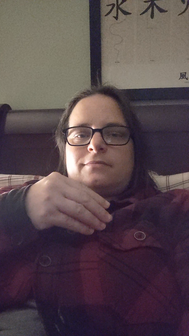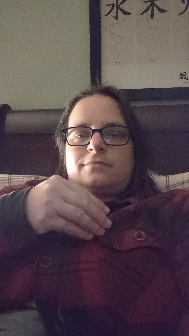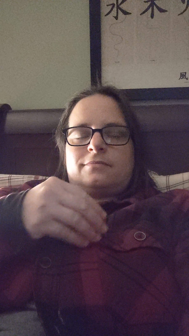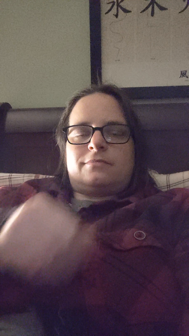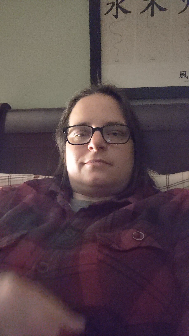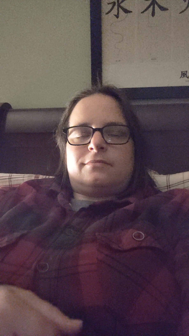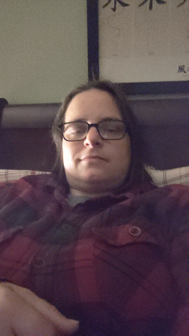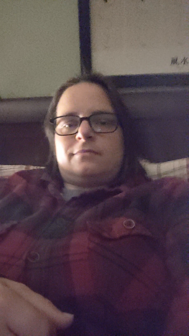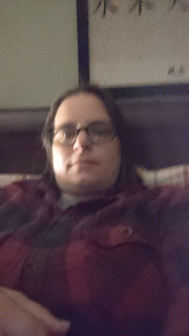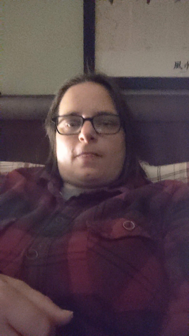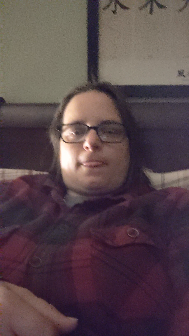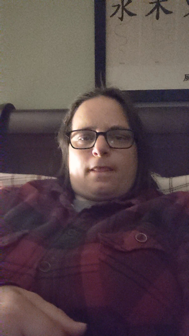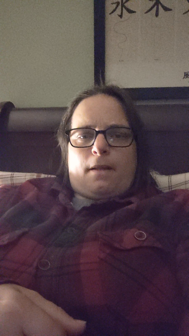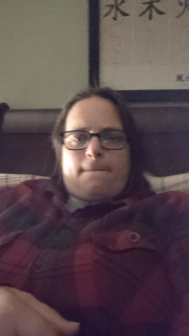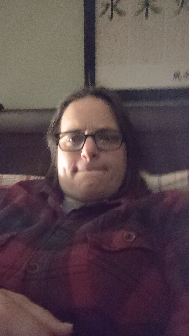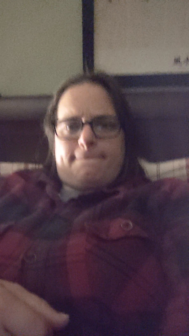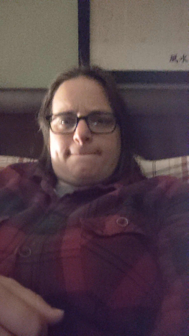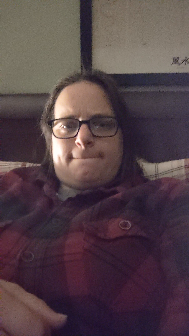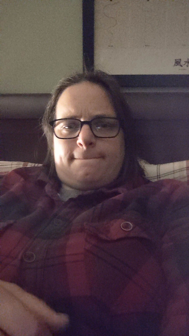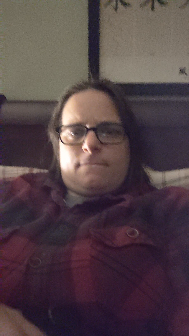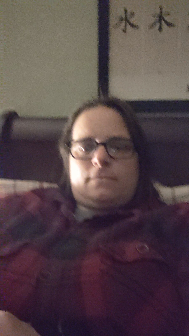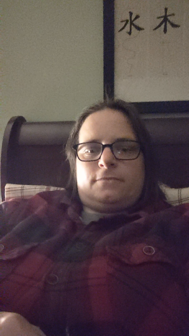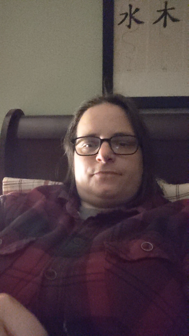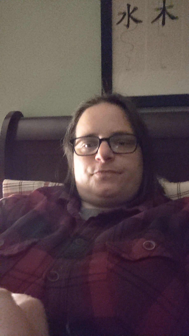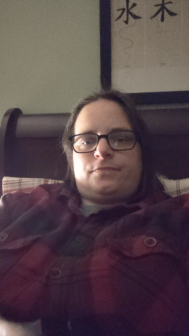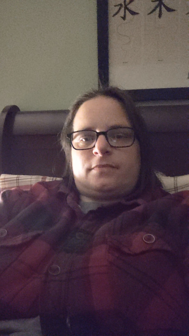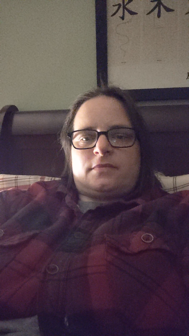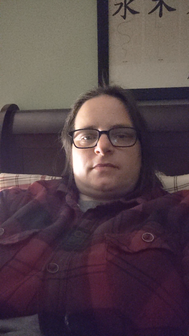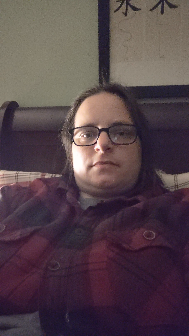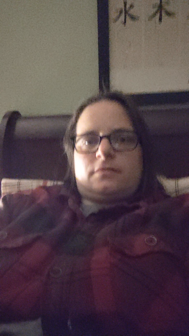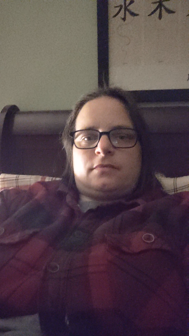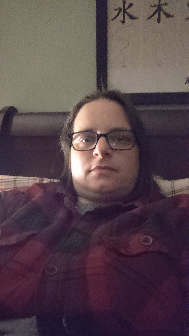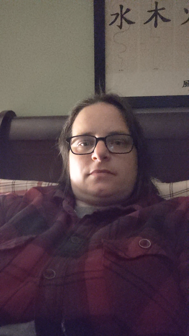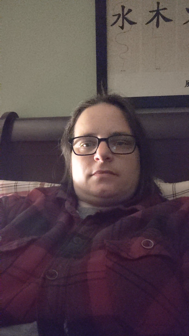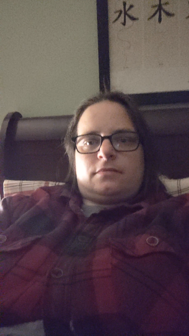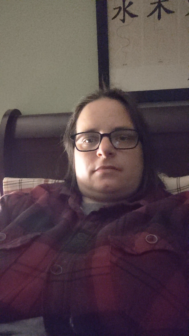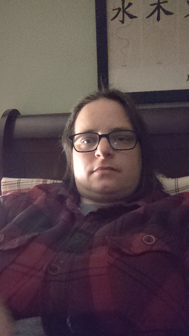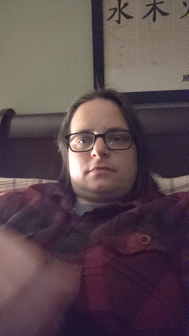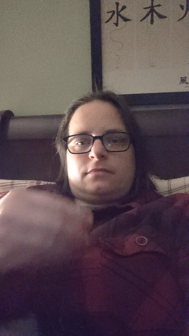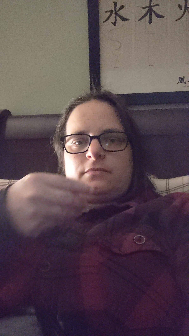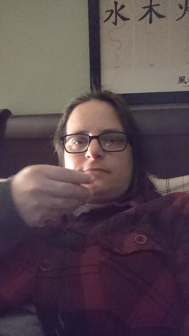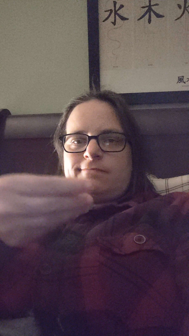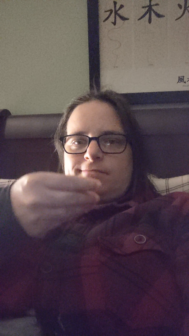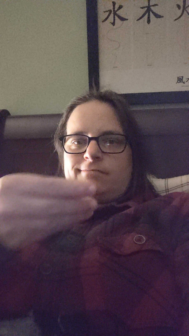feed